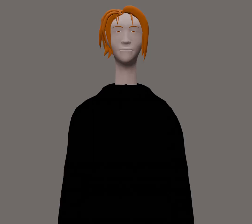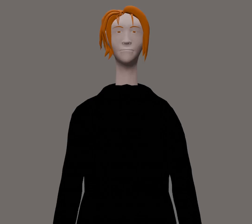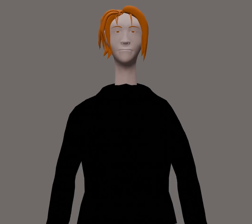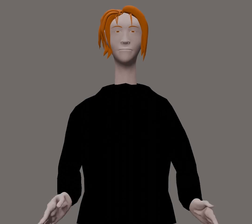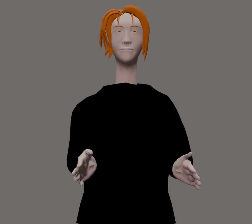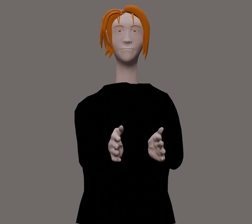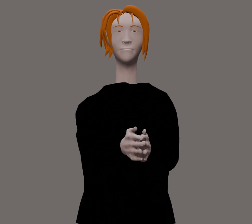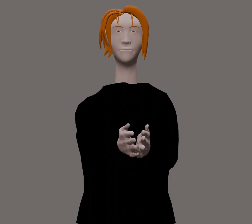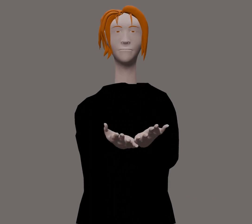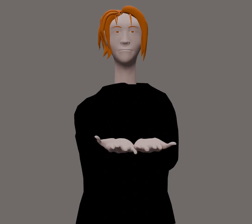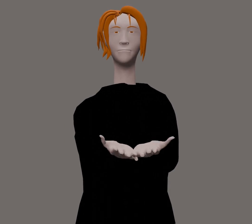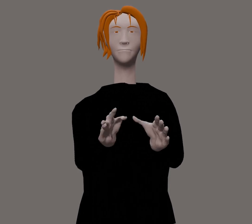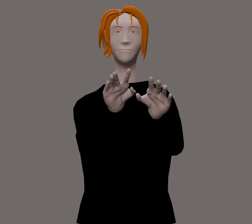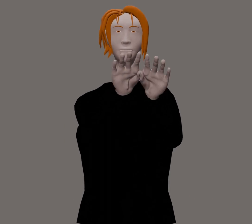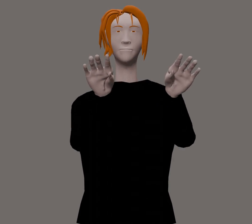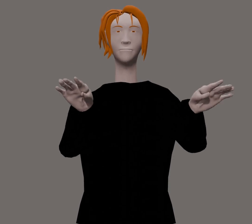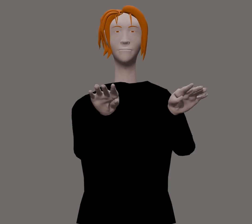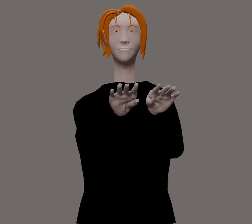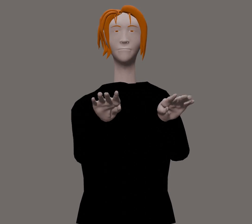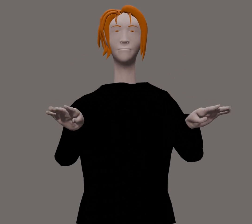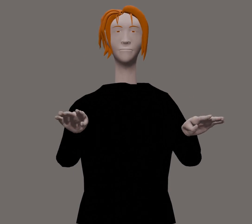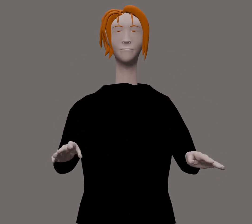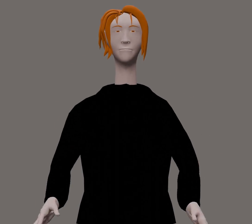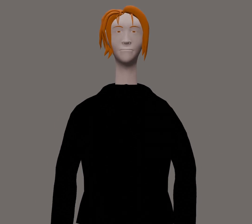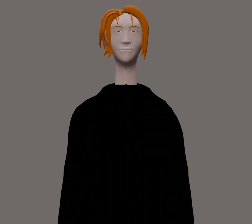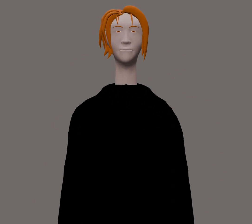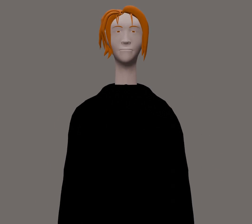Bookcase